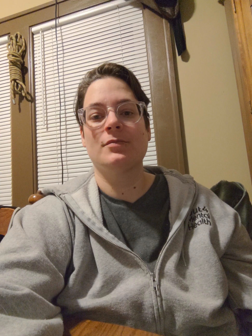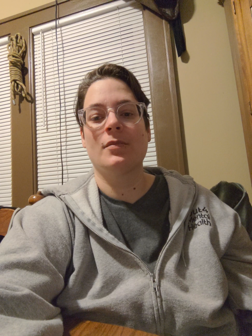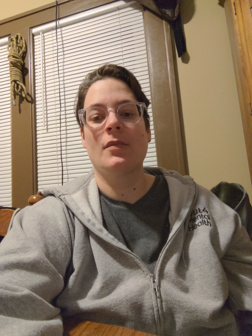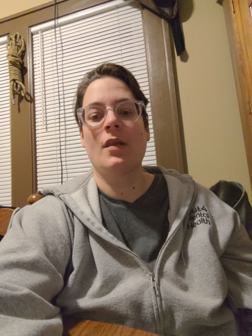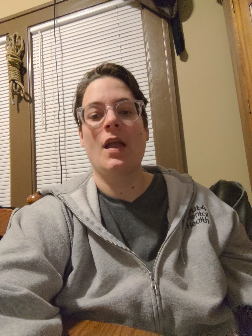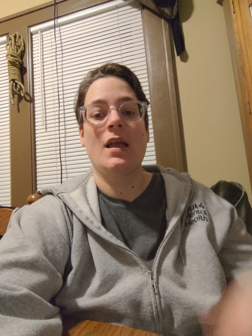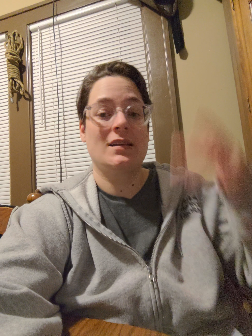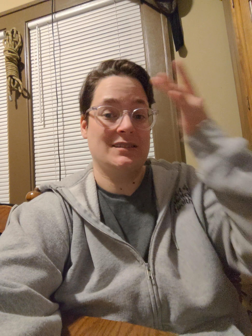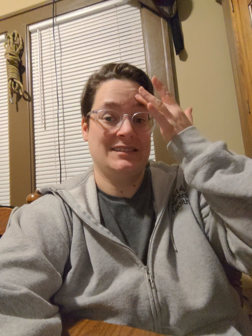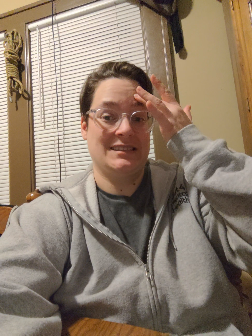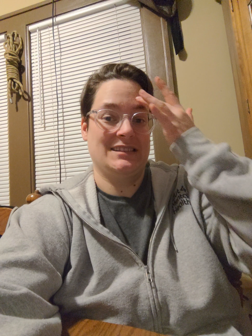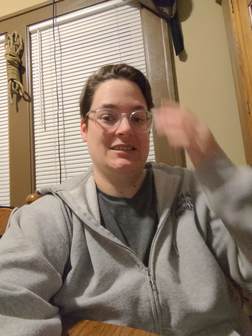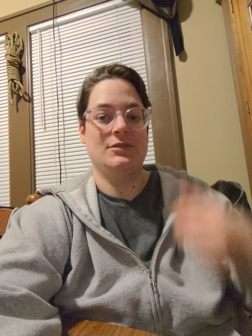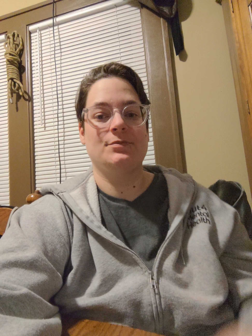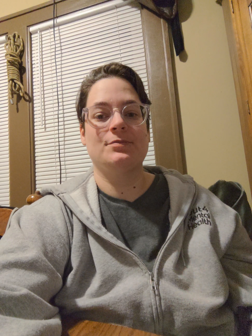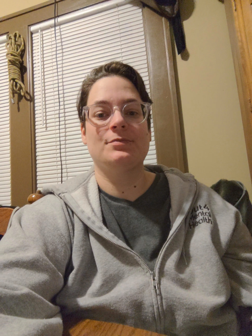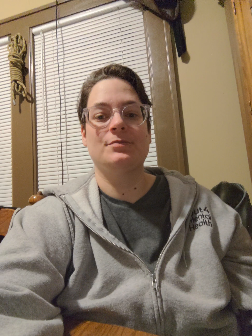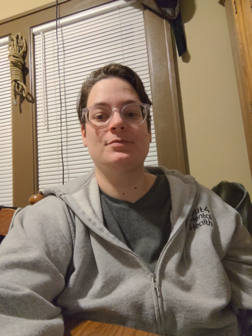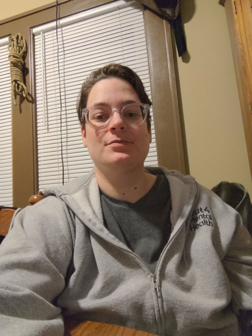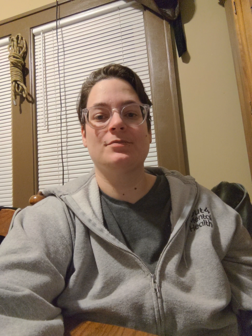sick